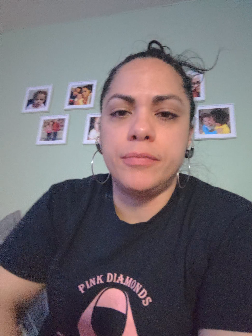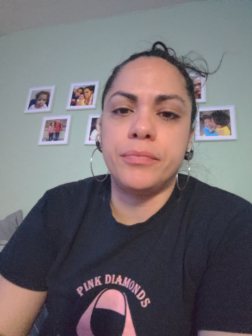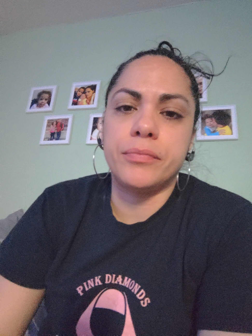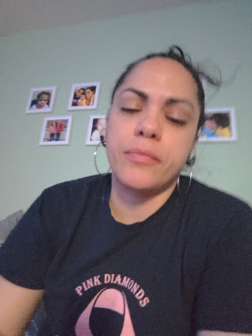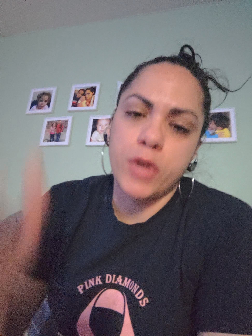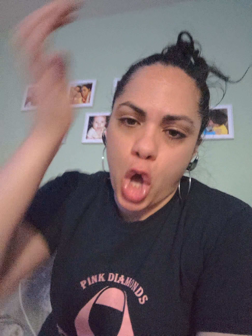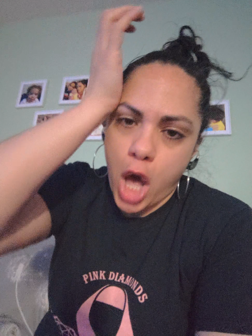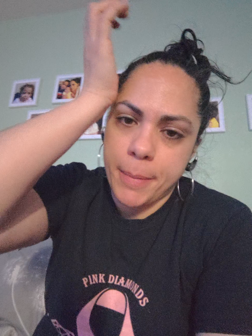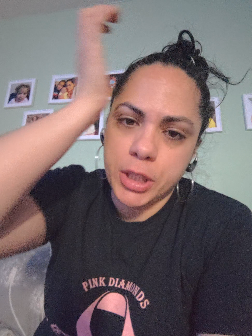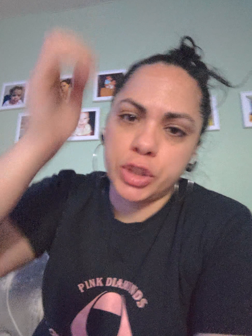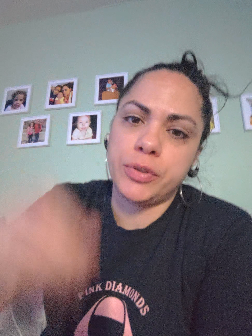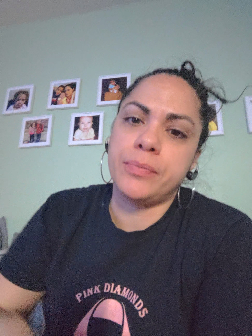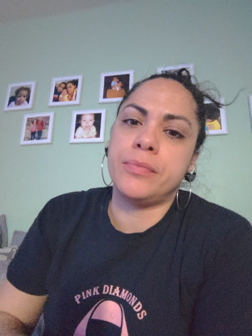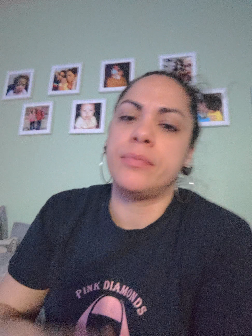garbage